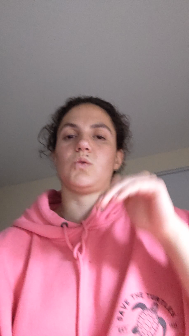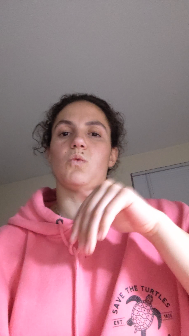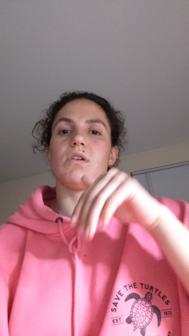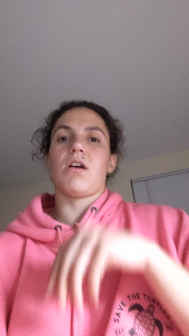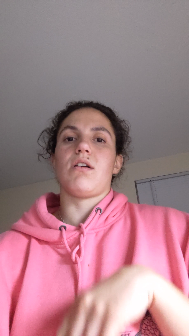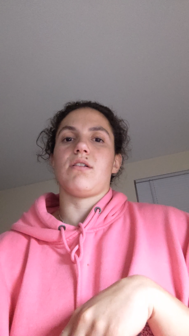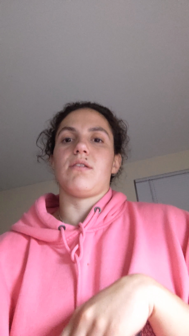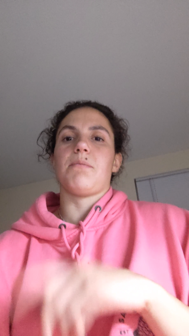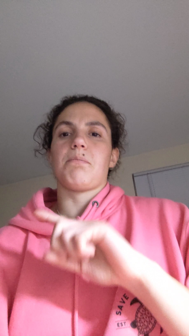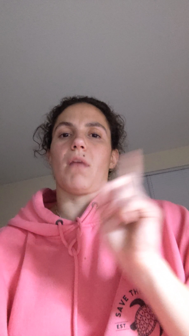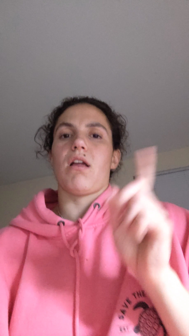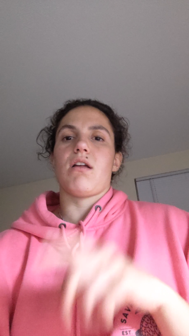but